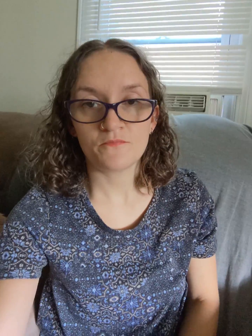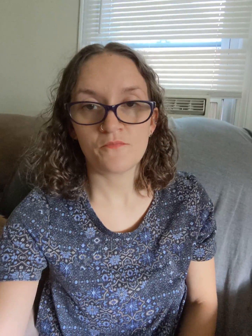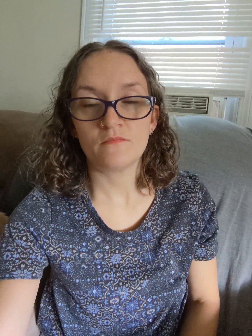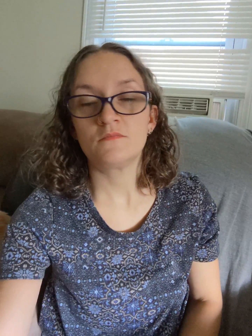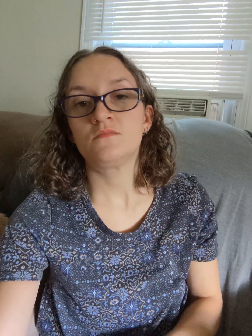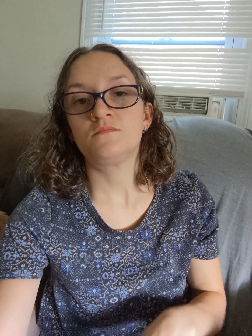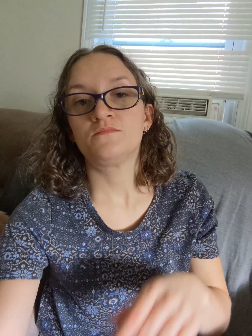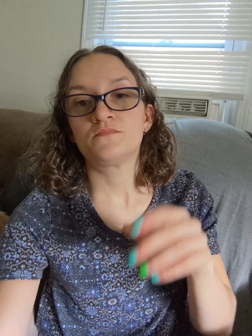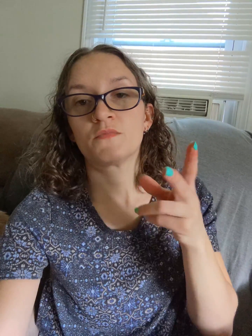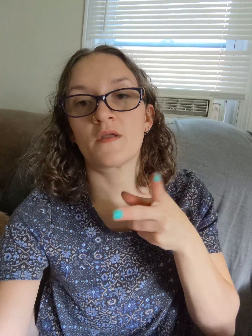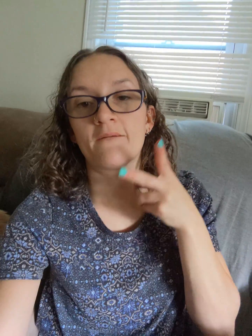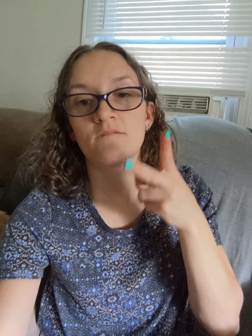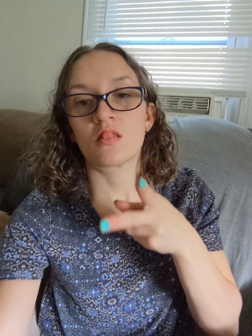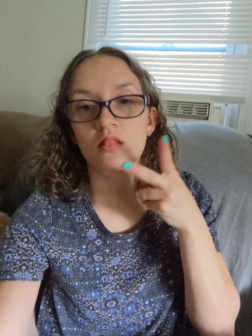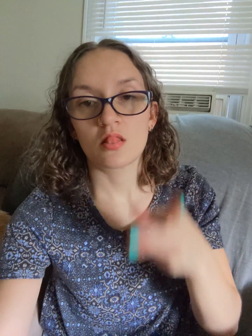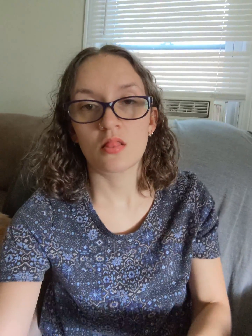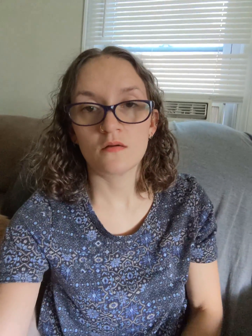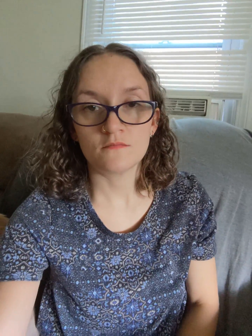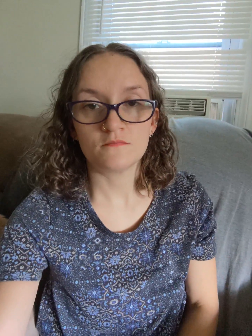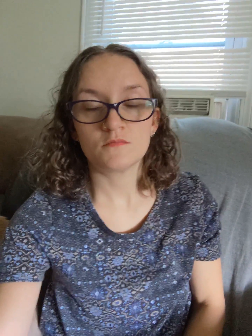careful